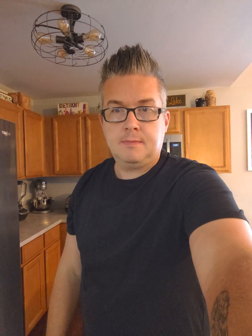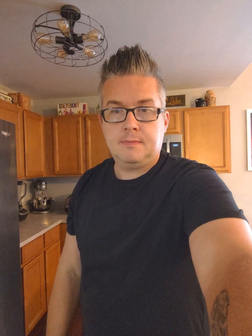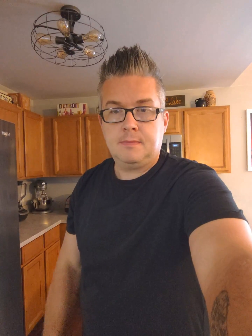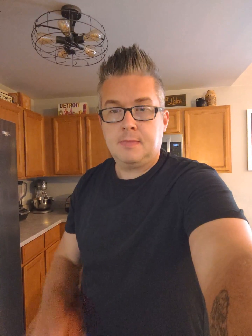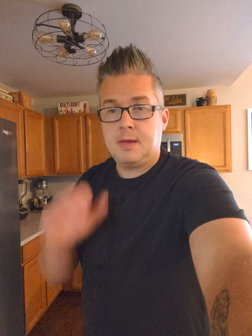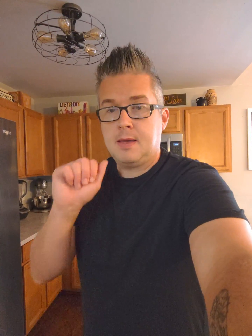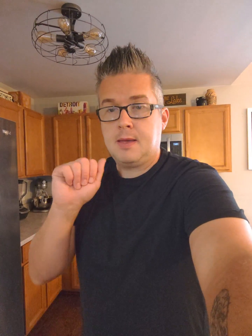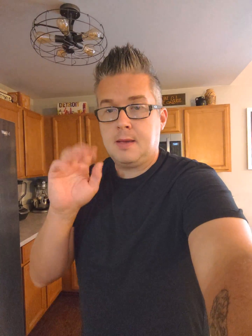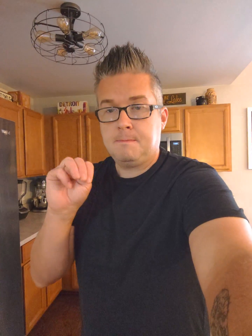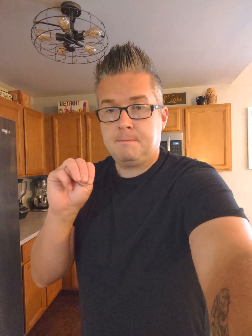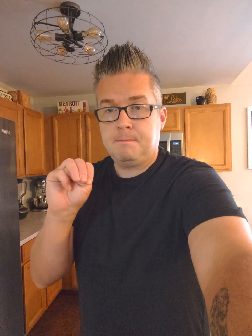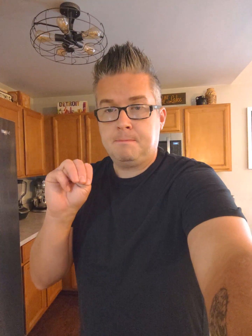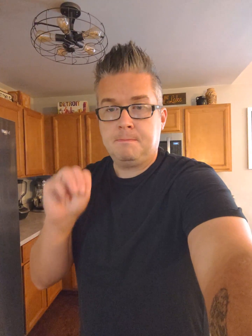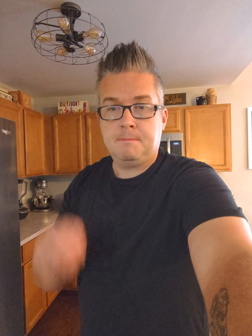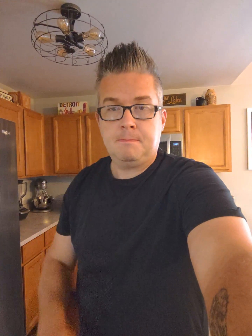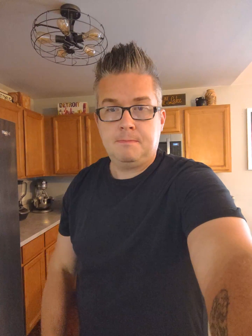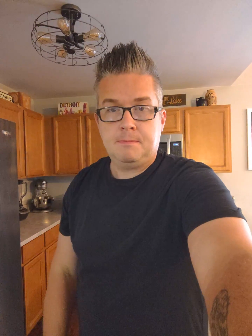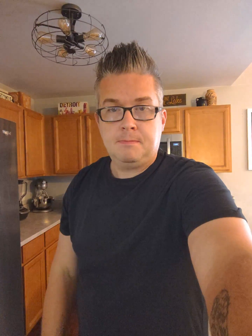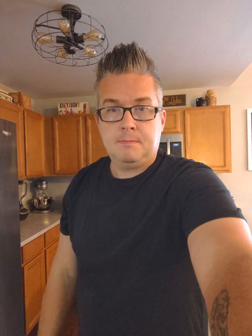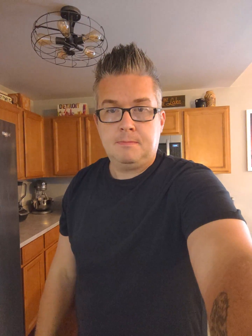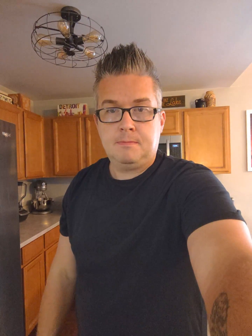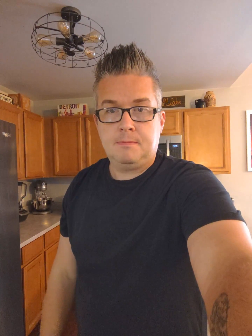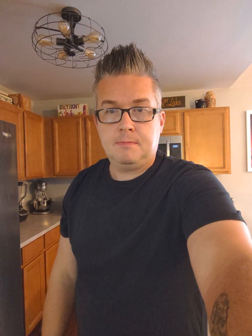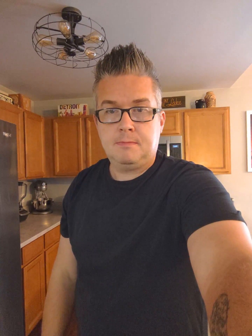am